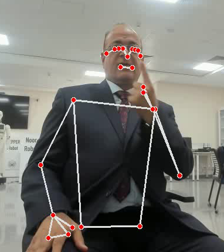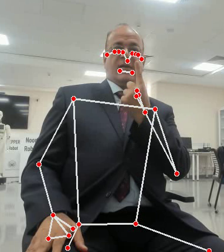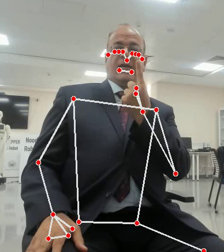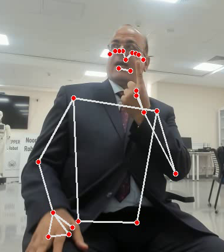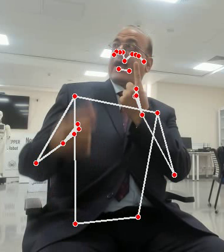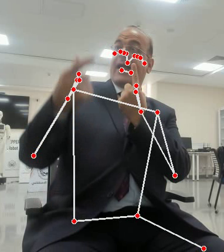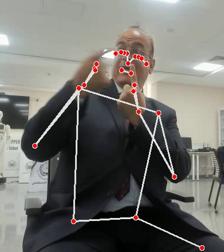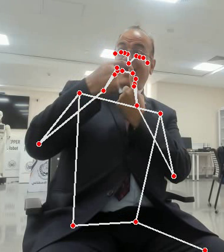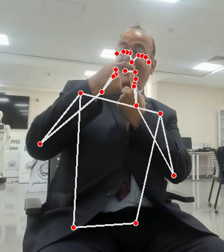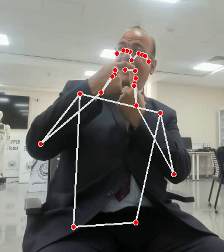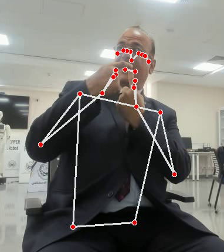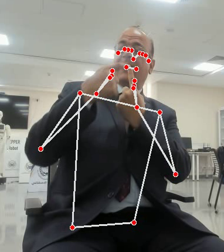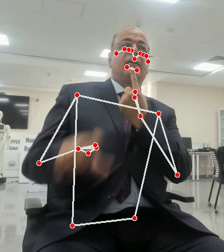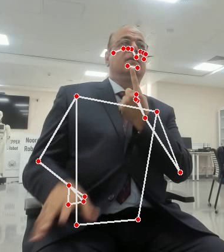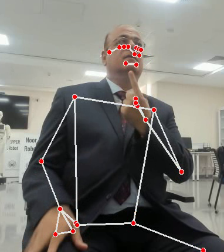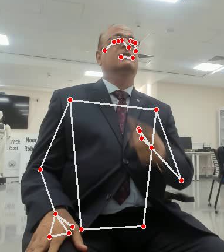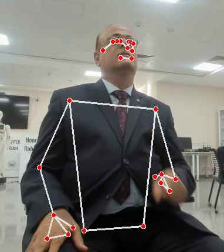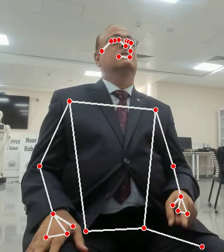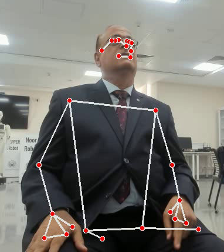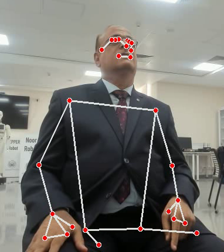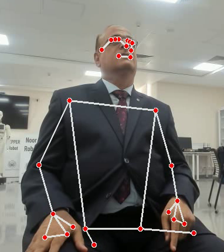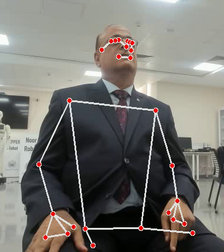khaly balk